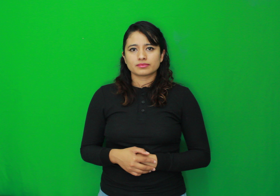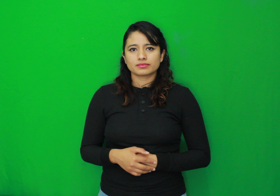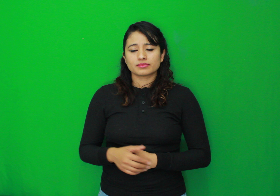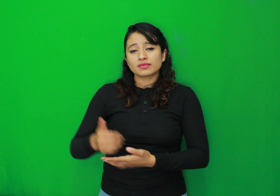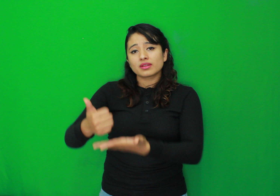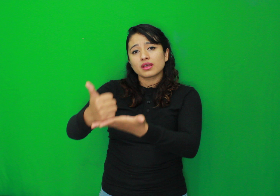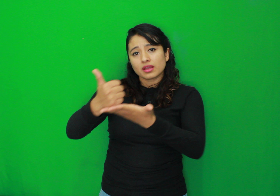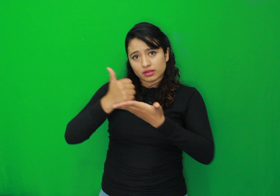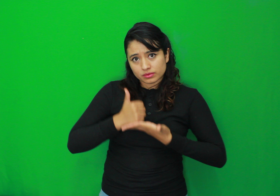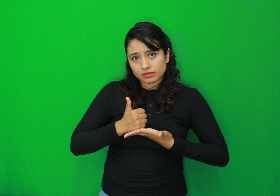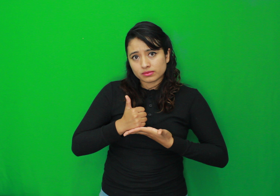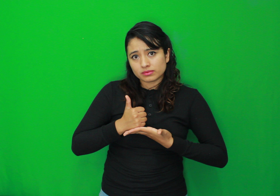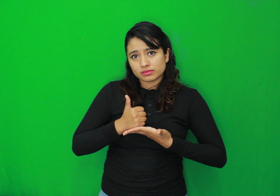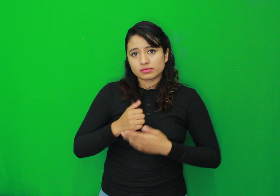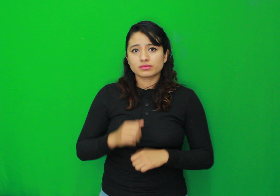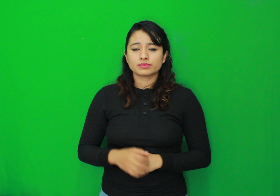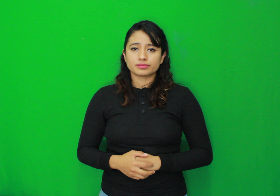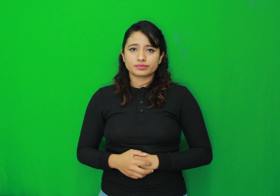ayuda